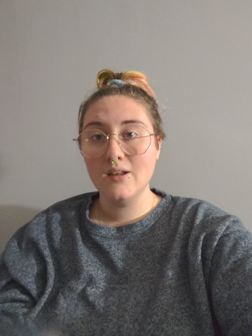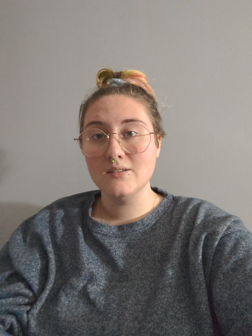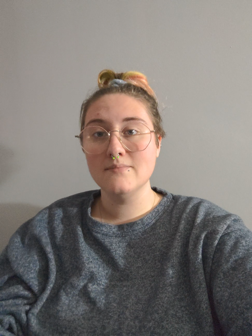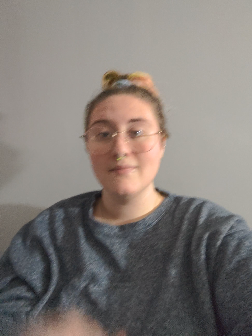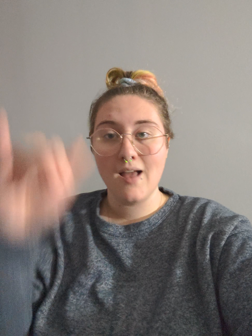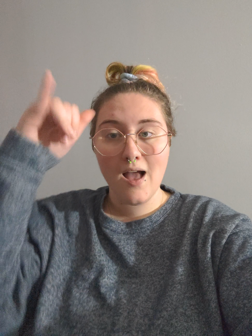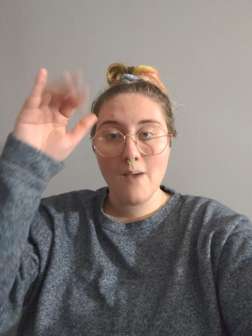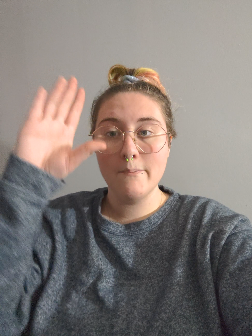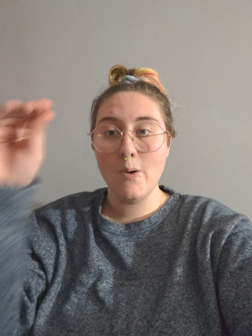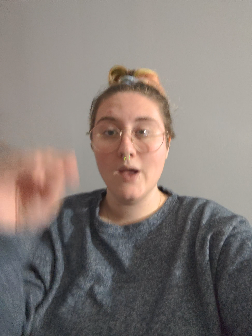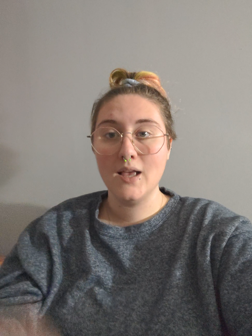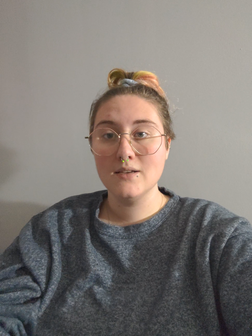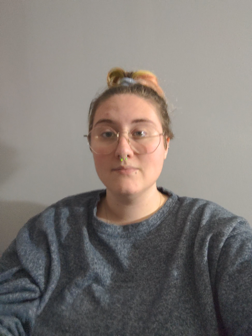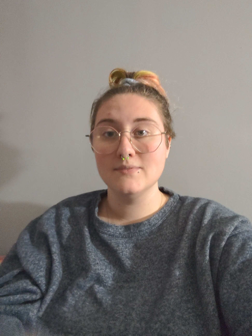cowboy